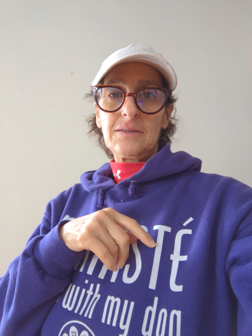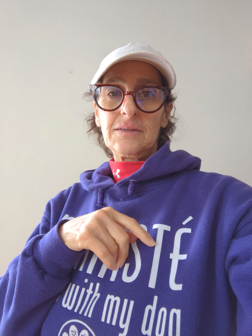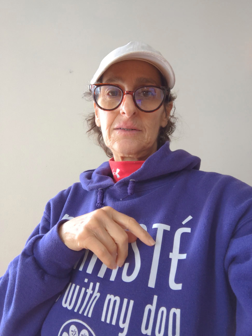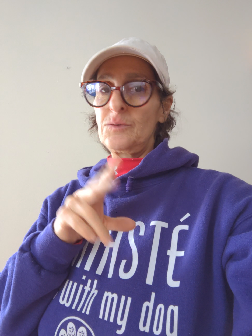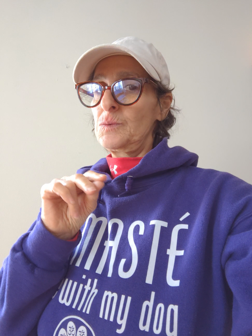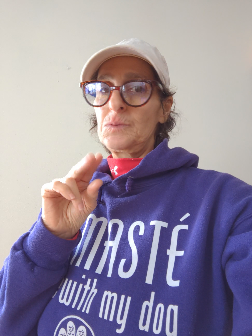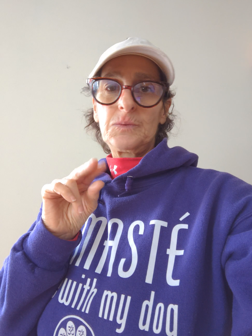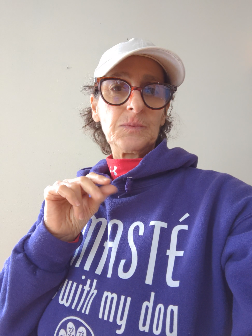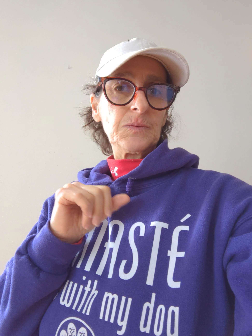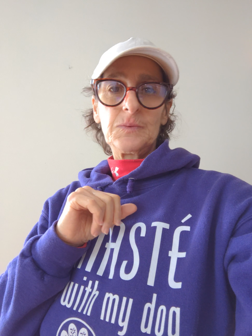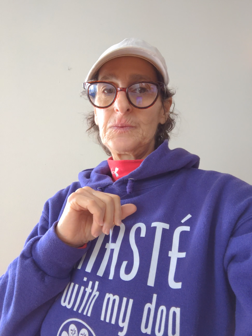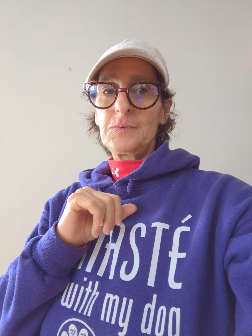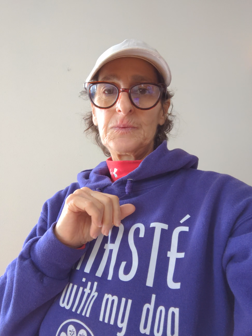no